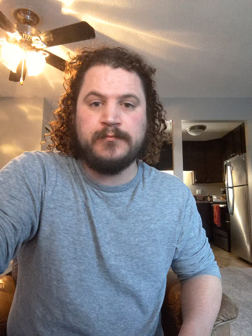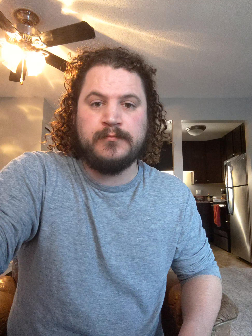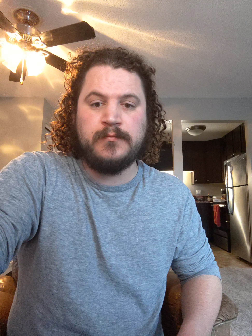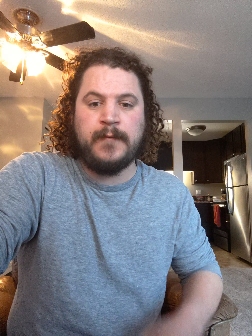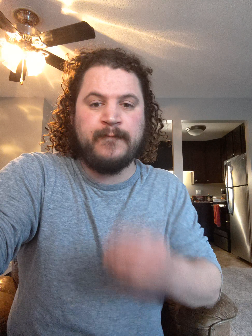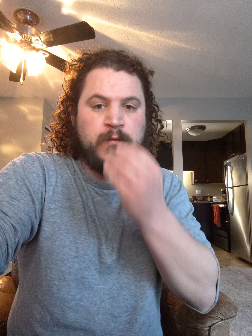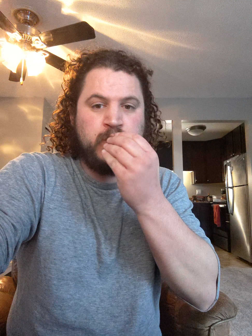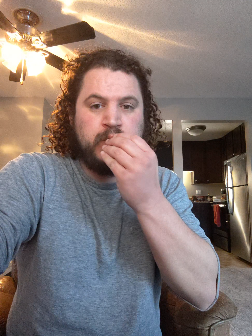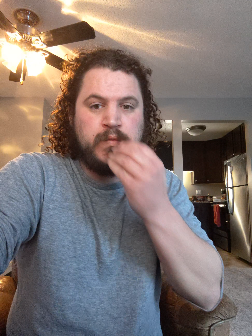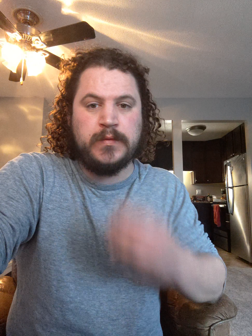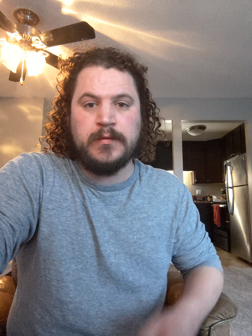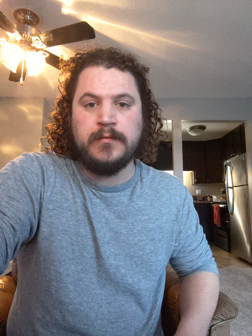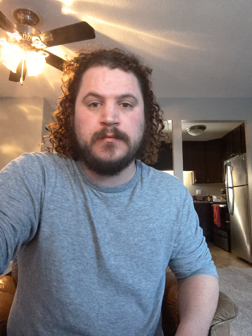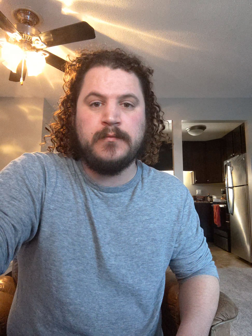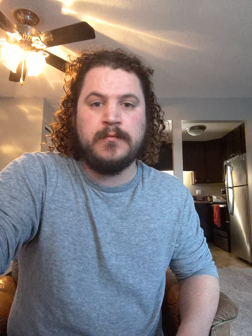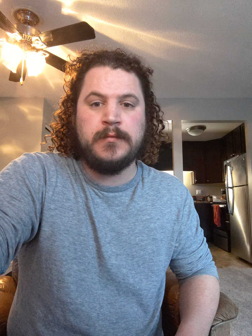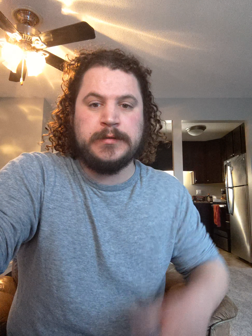food